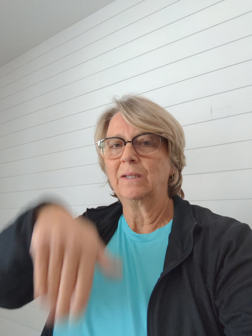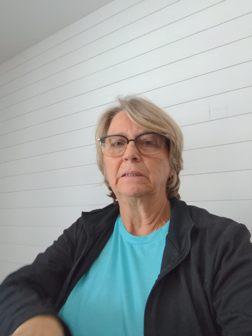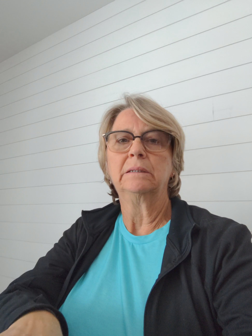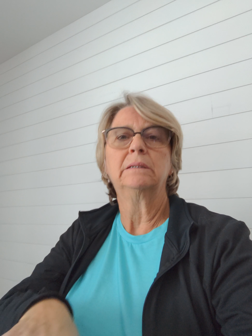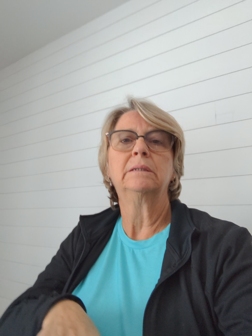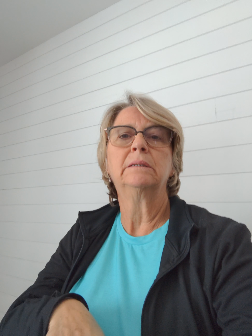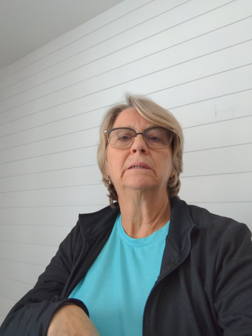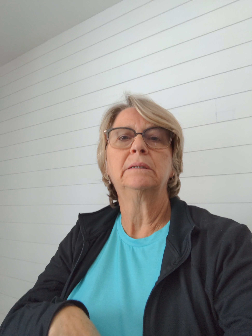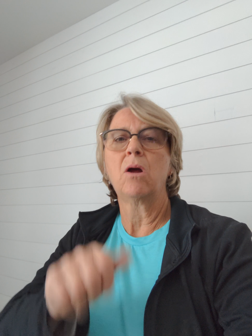elephant